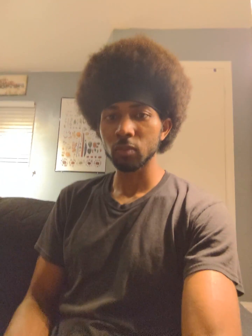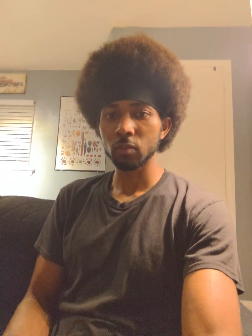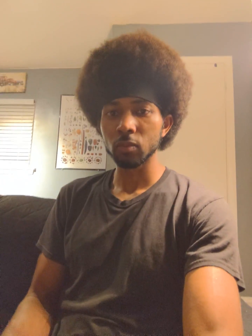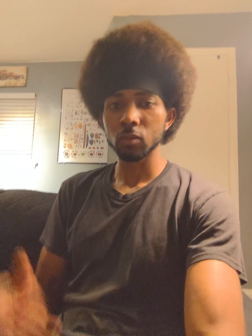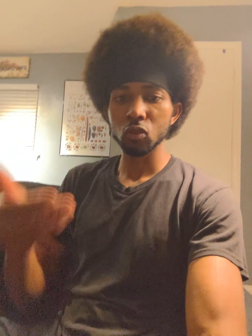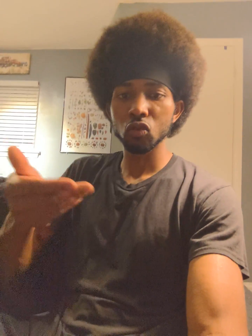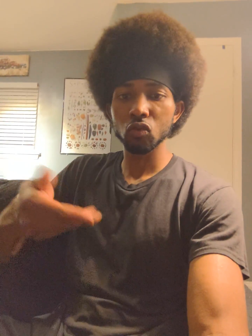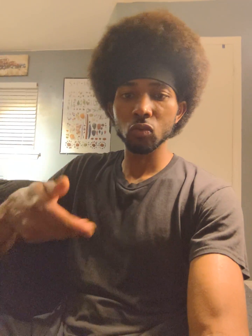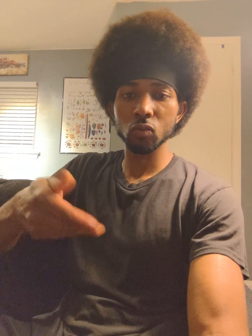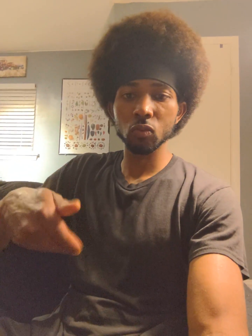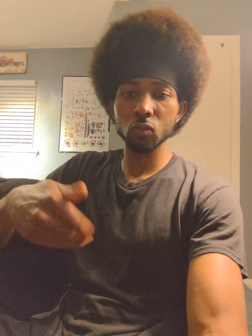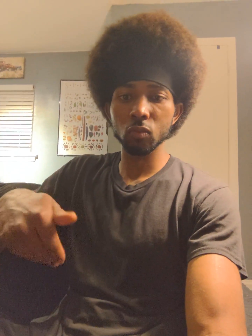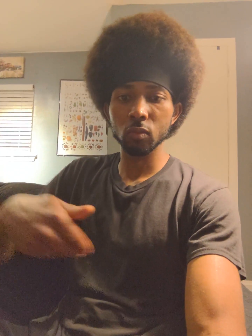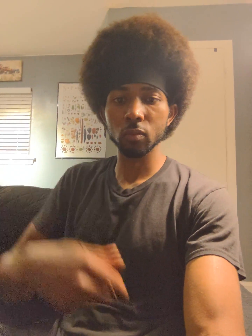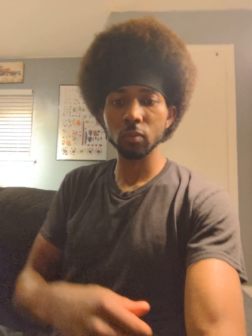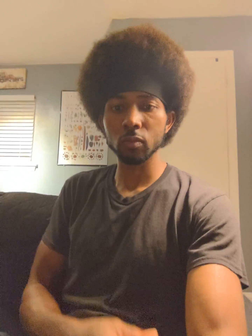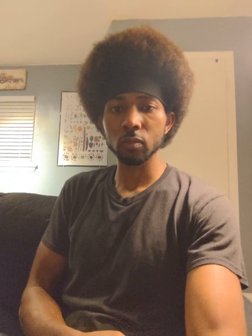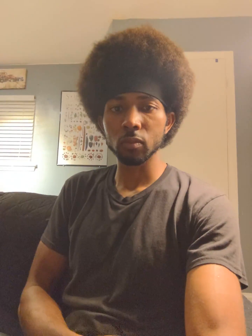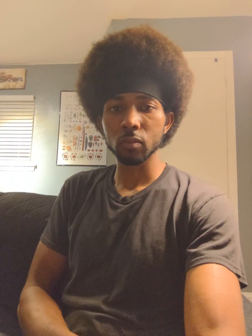shorts